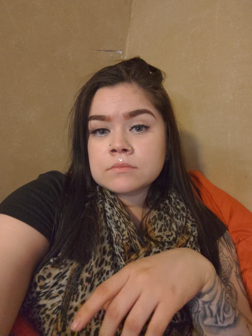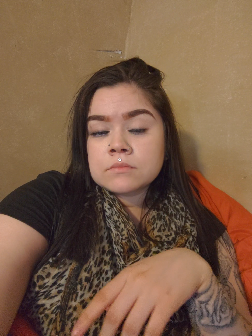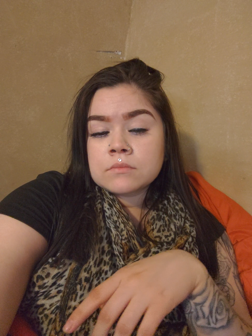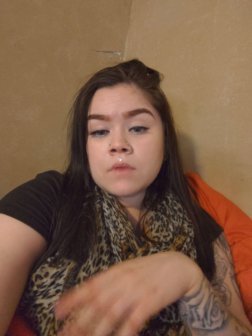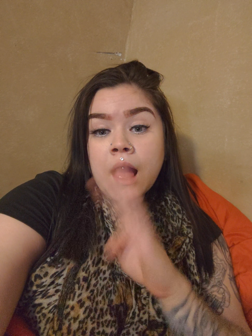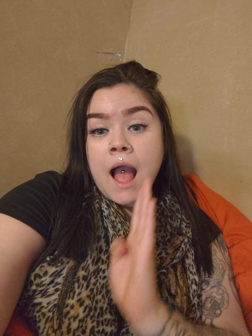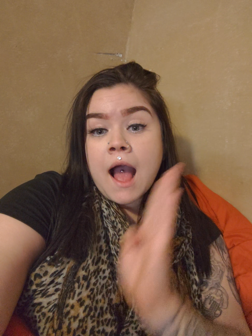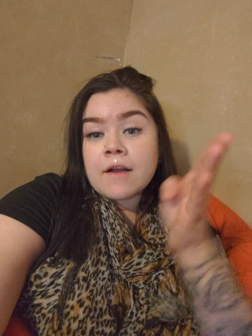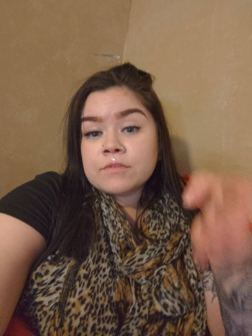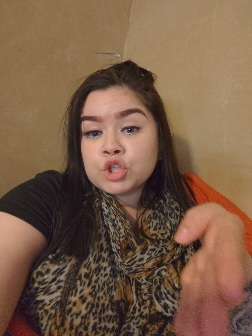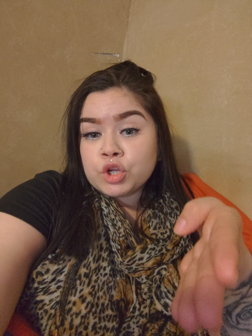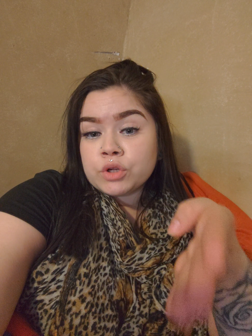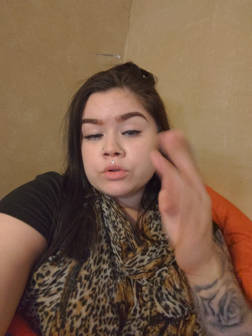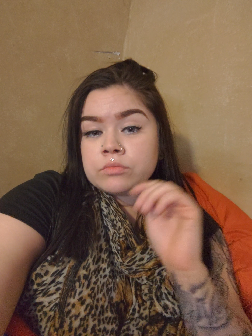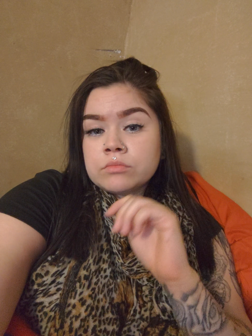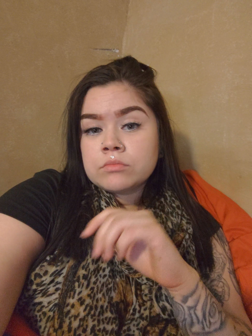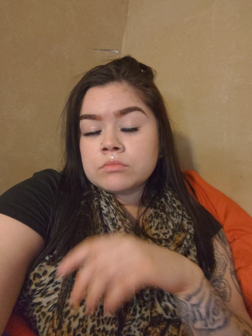after